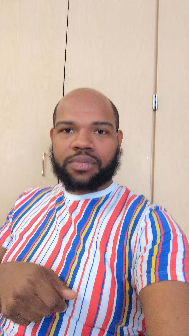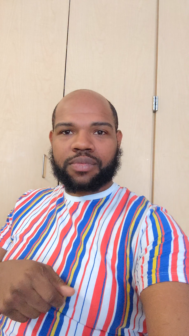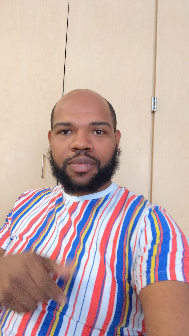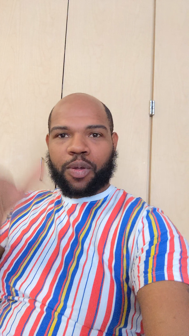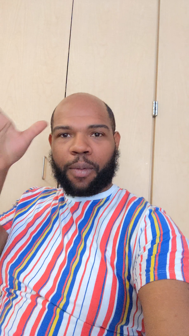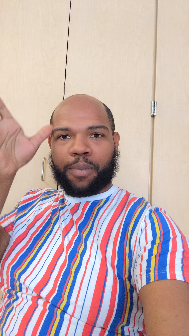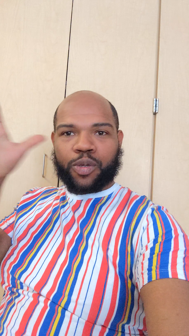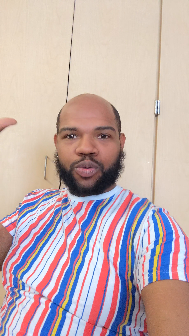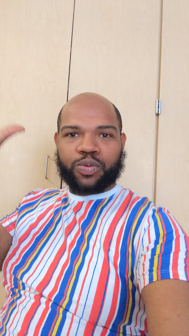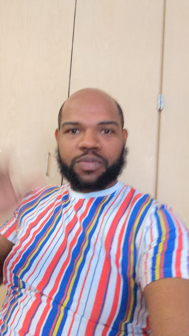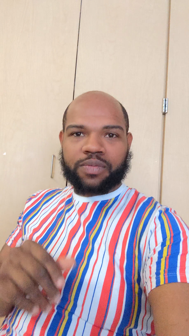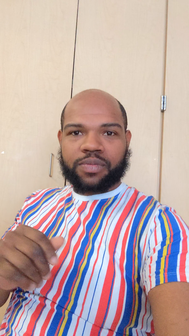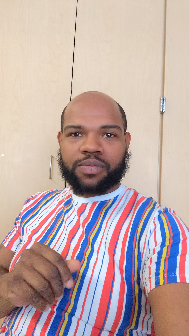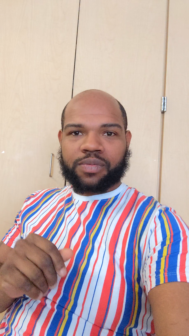moose